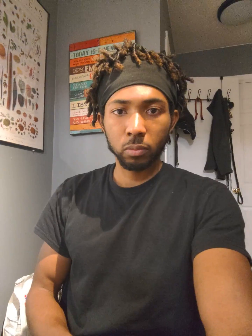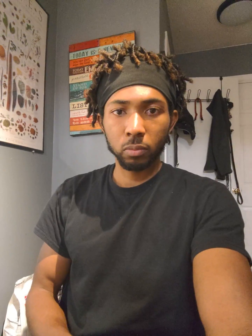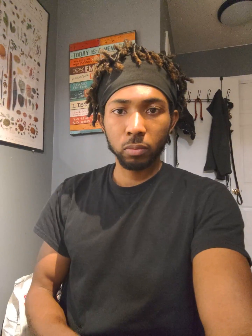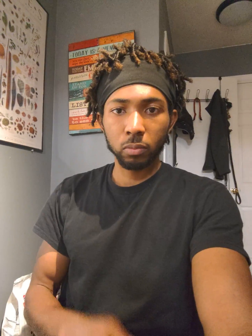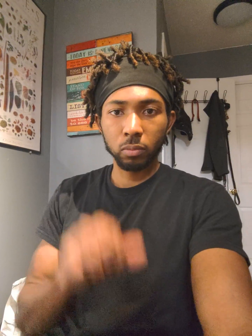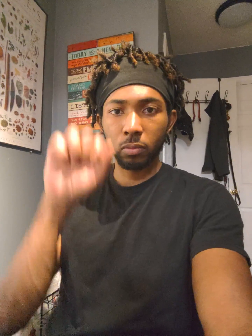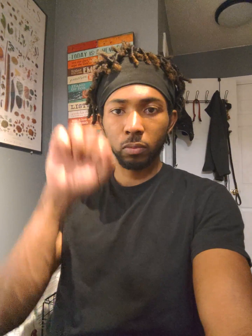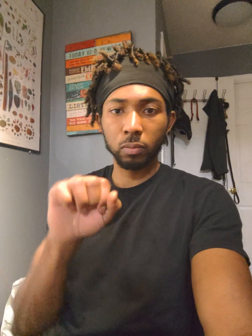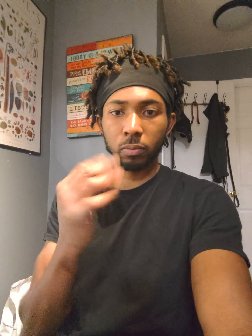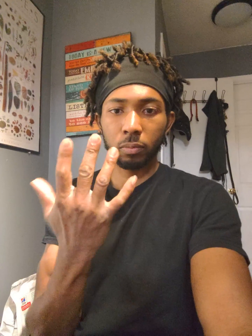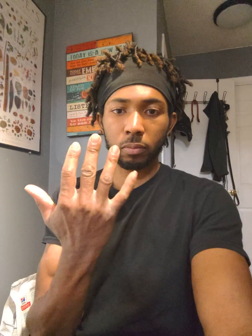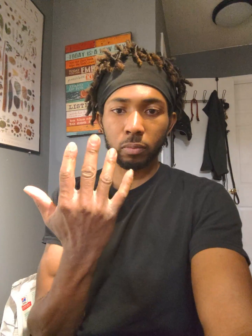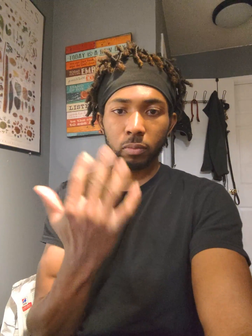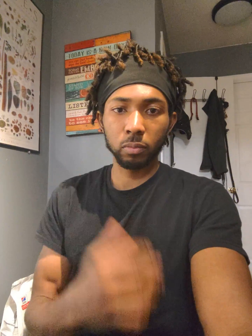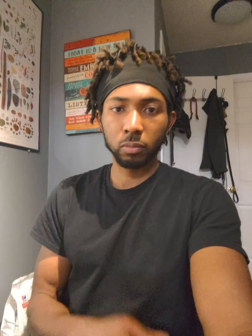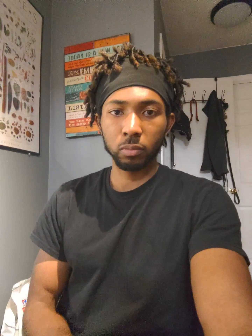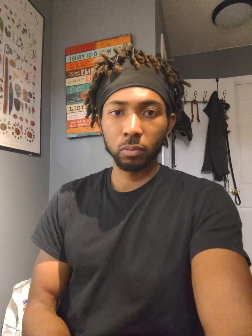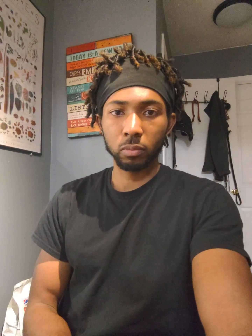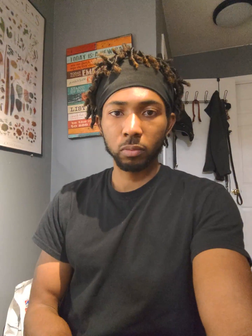gloves